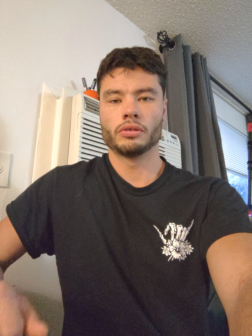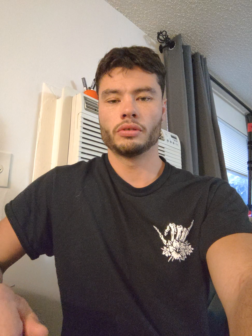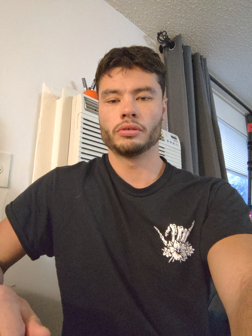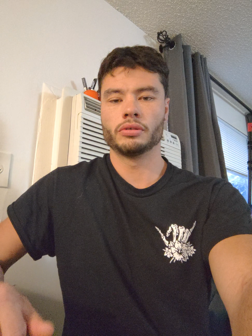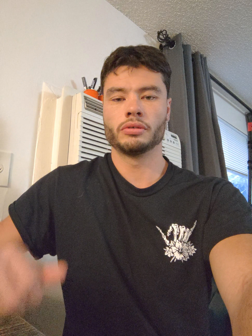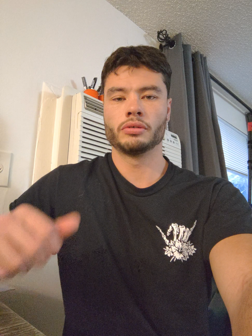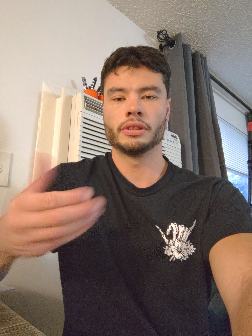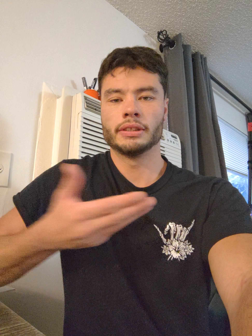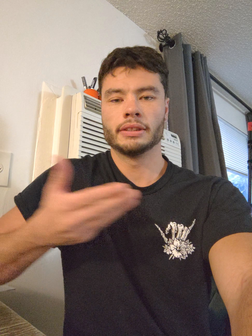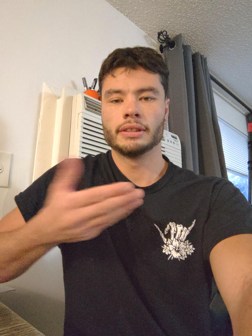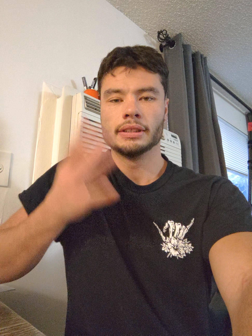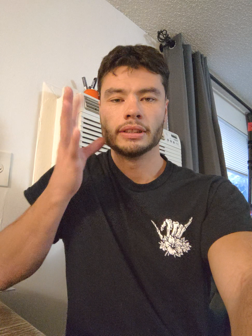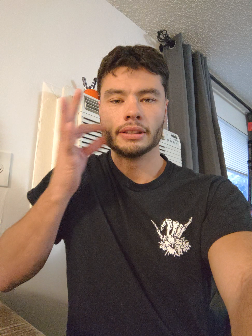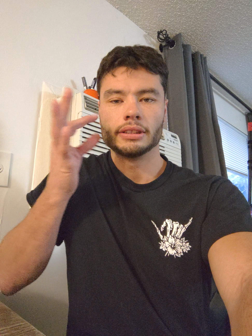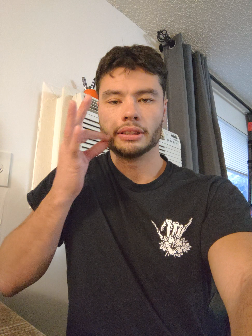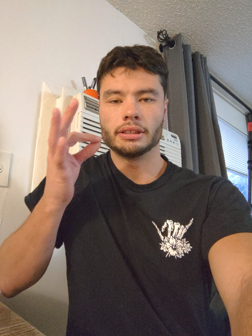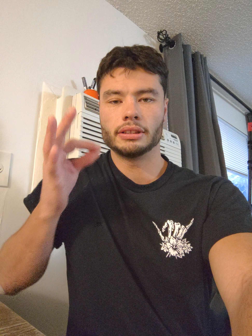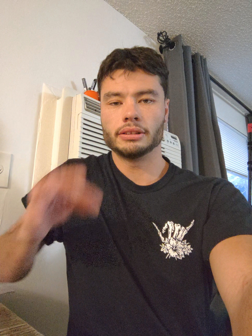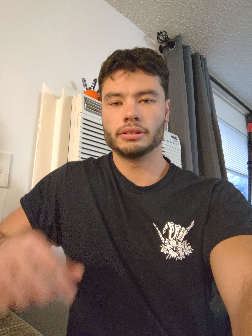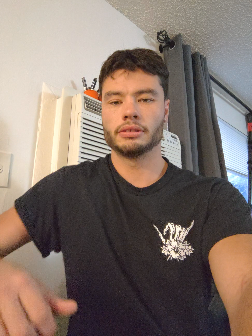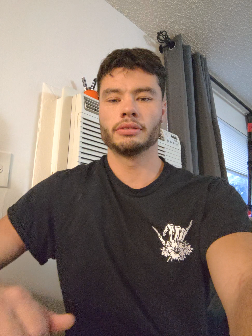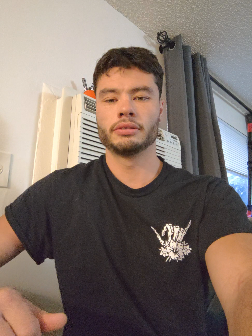kitty